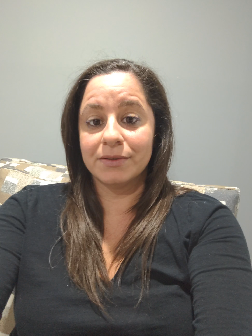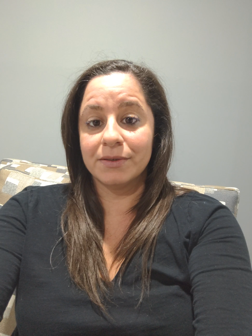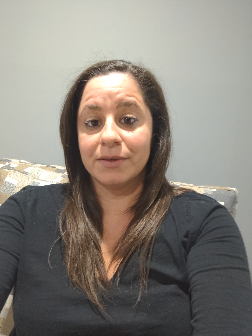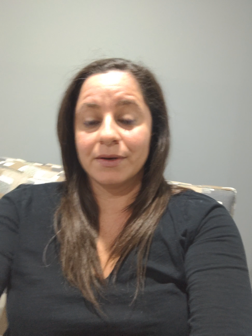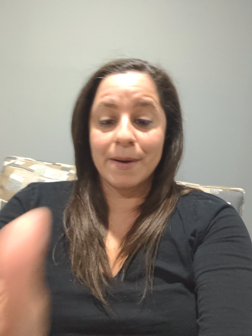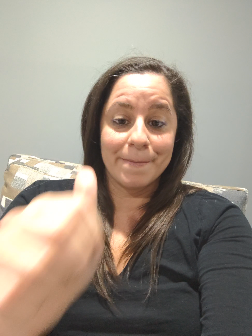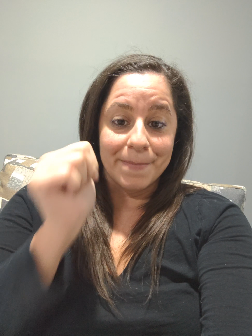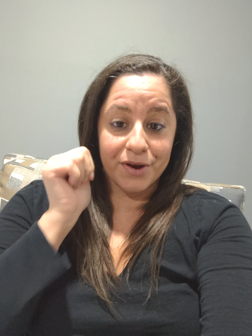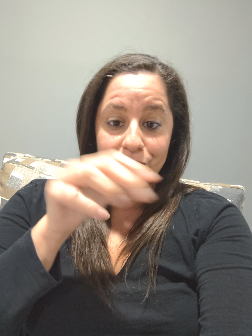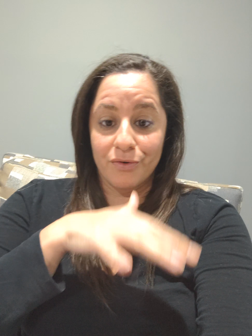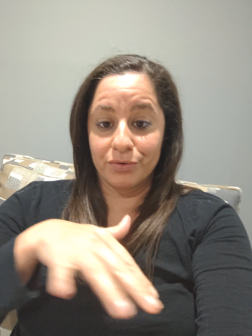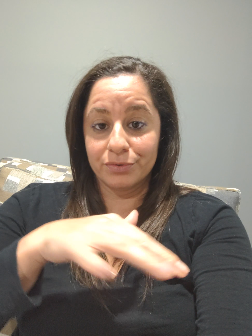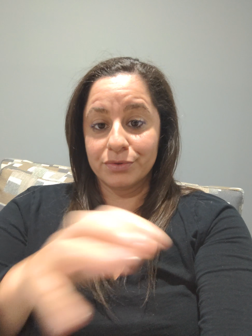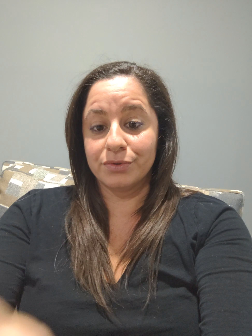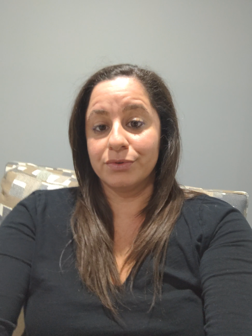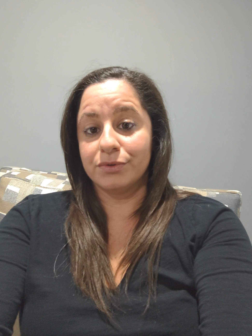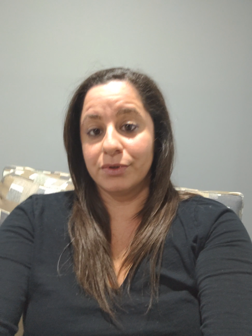backyard